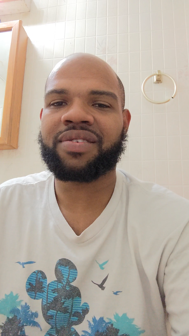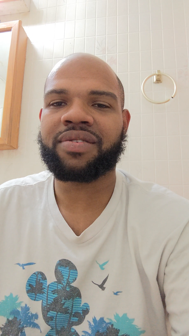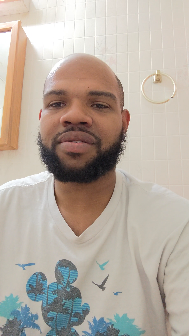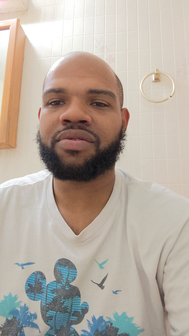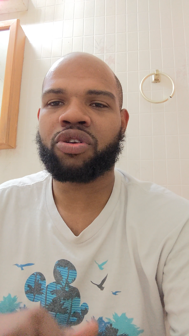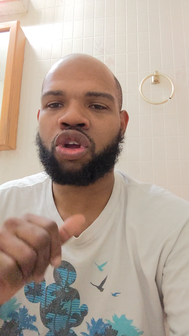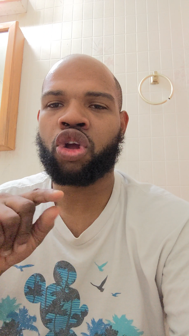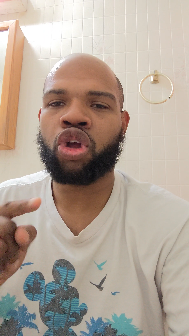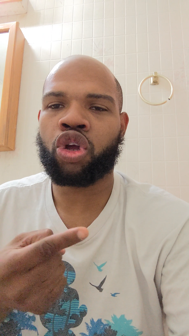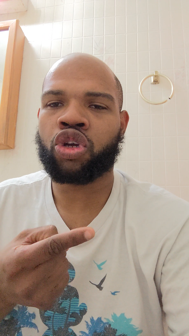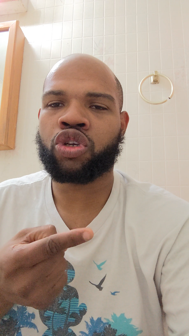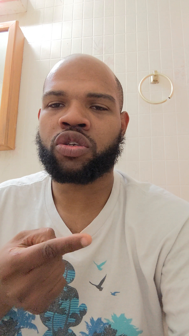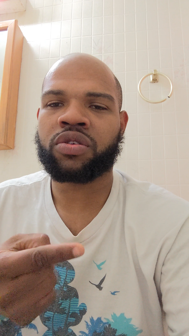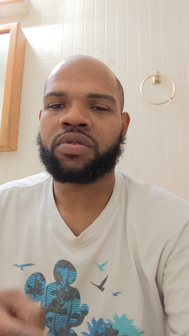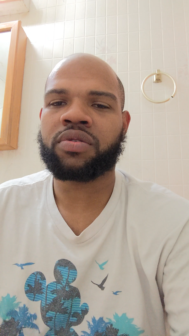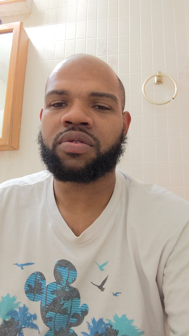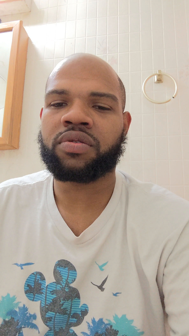hurt